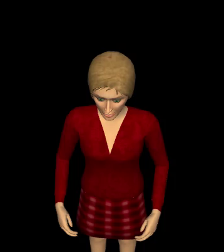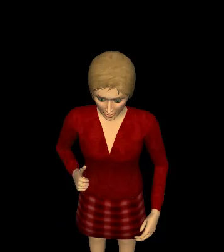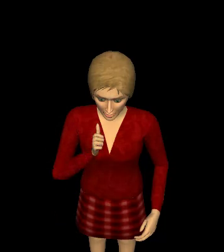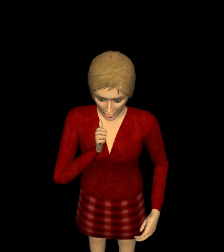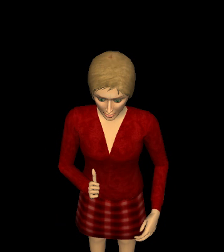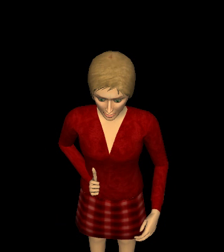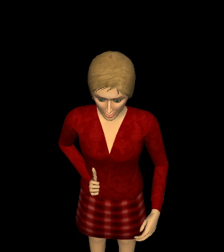حقيبة كتف